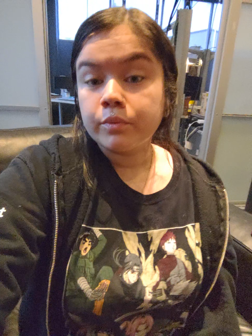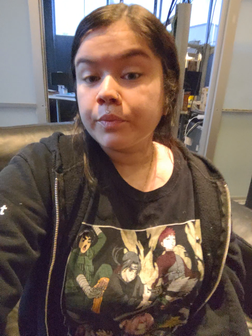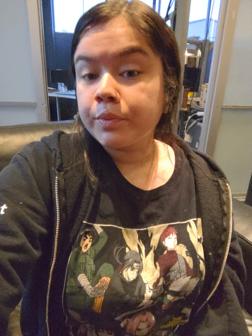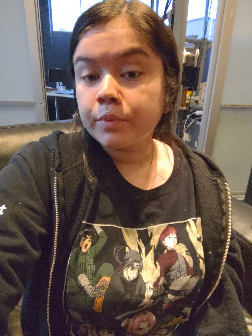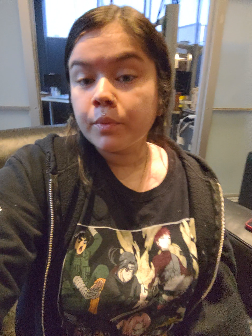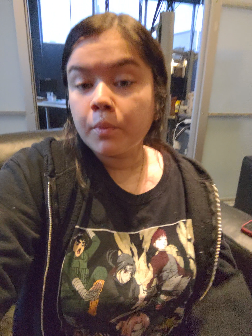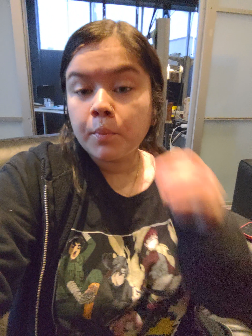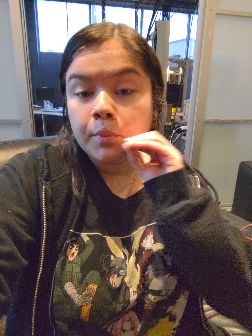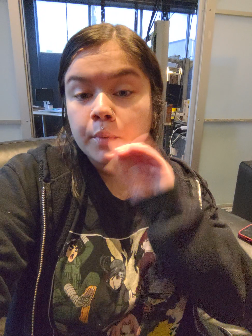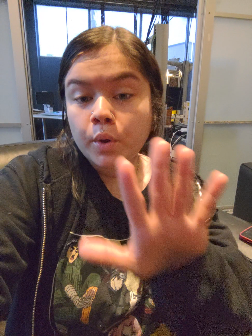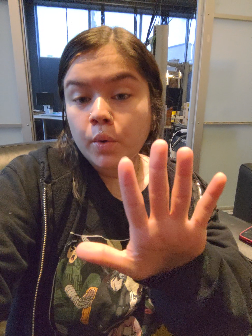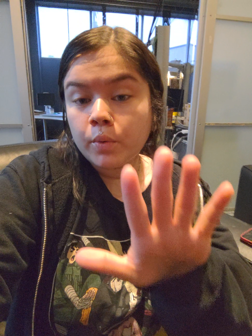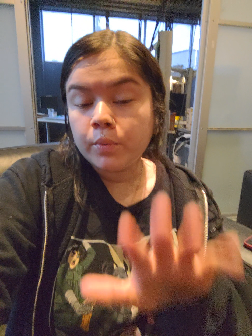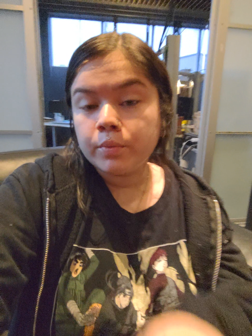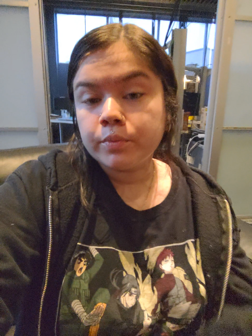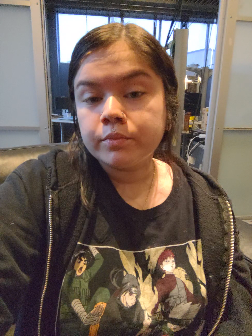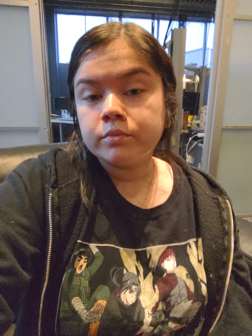blow